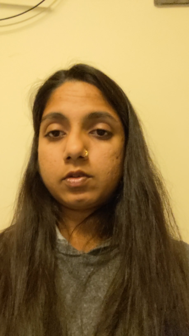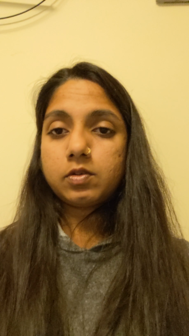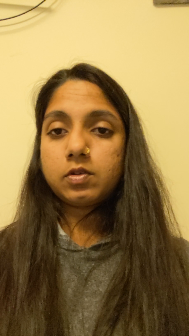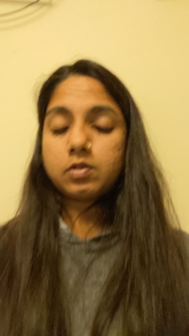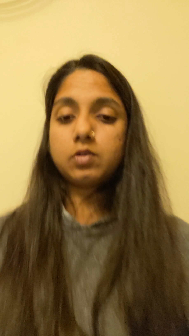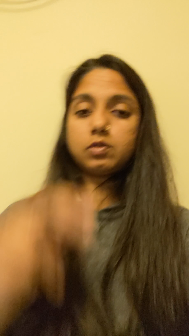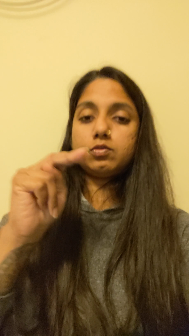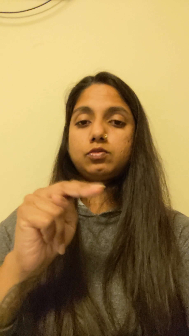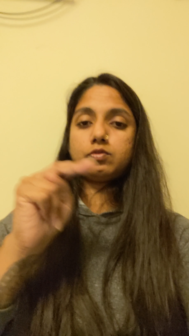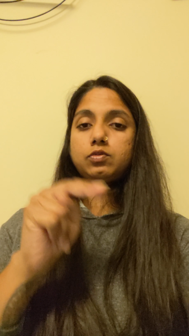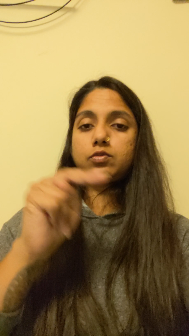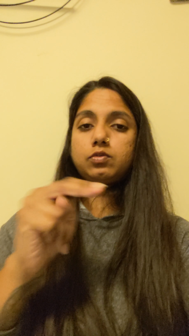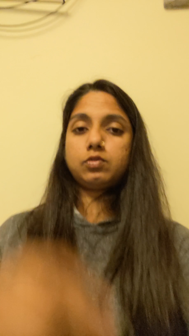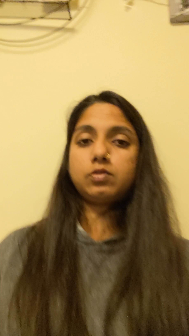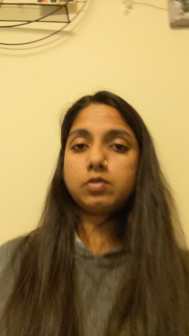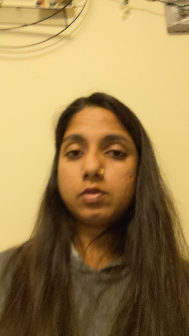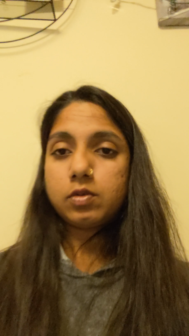nurse